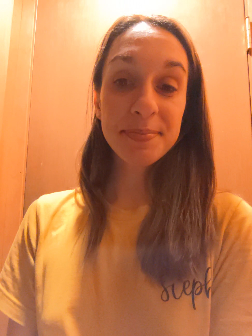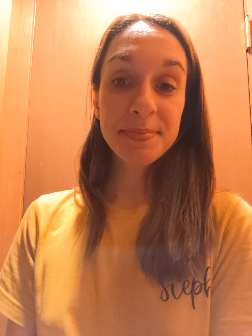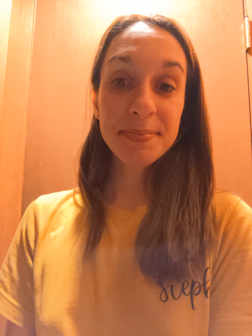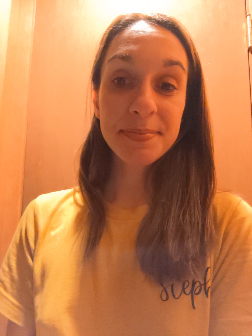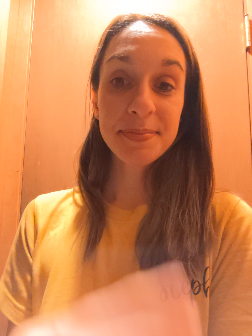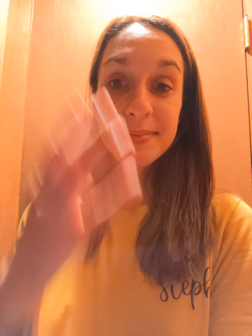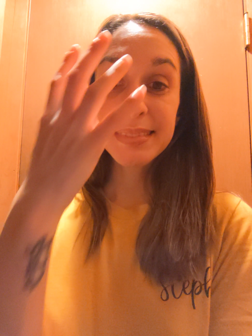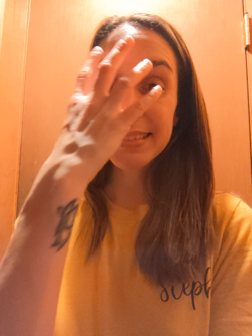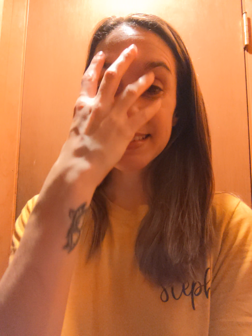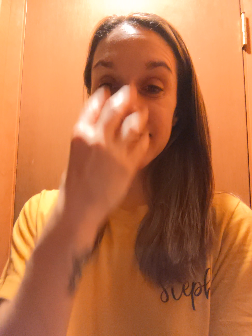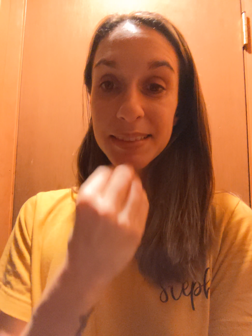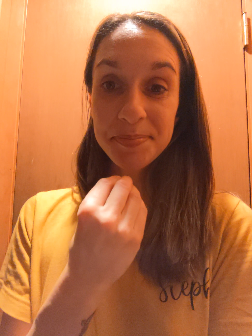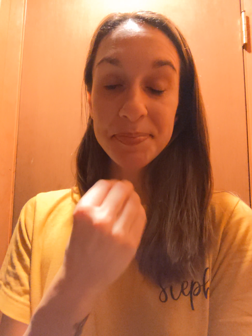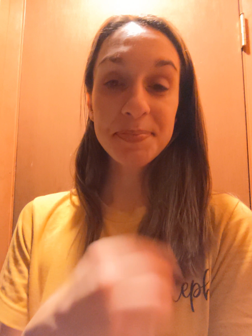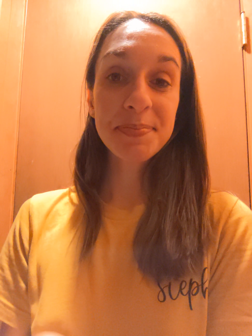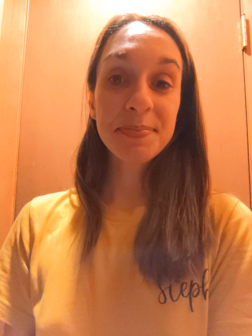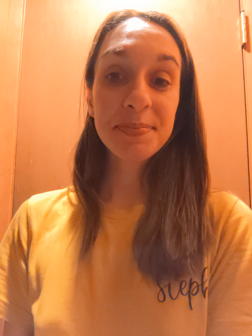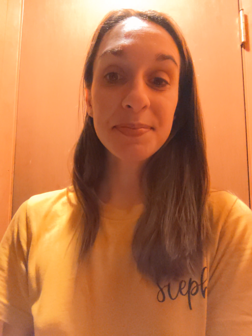sleep